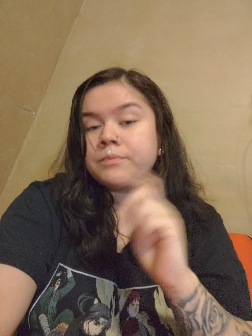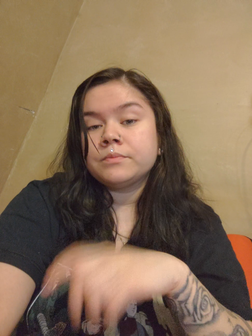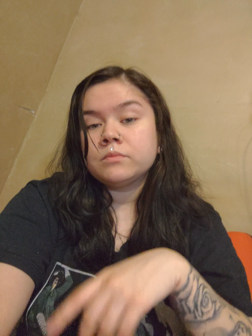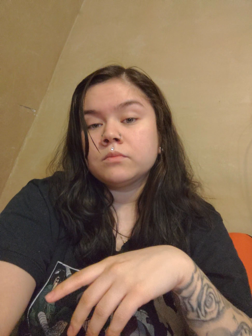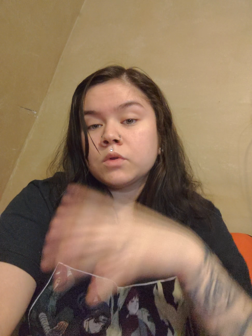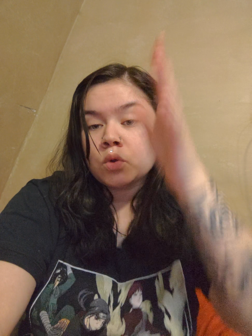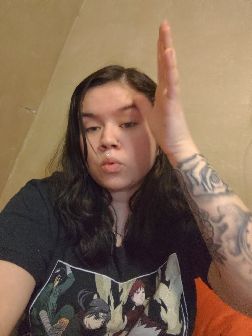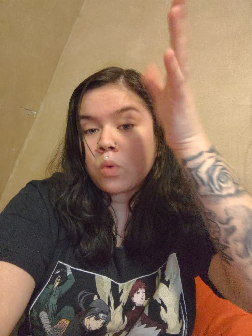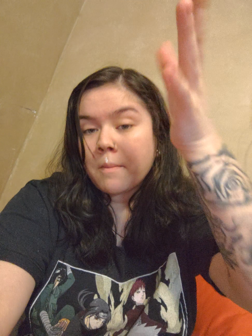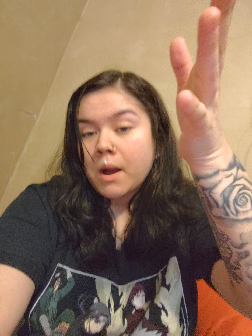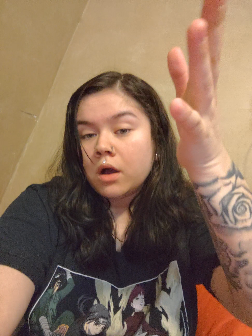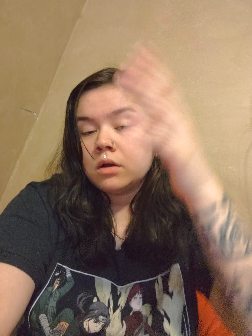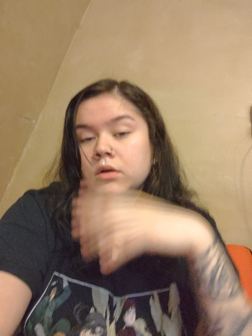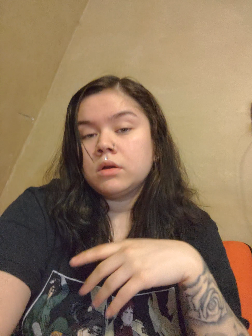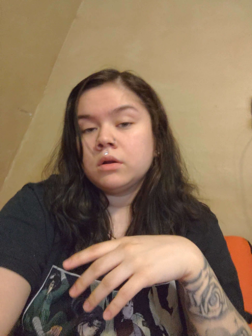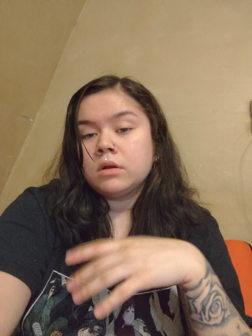grandpa